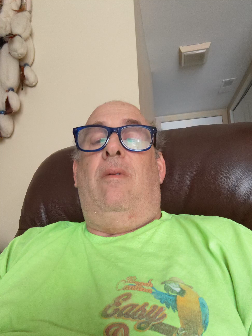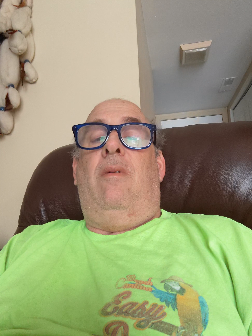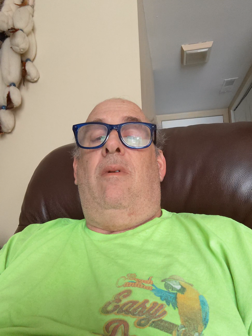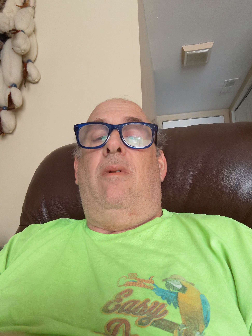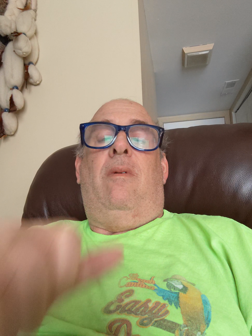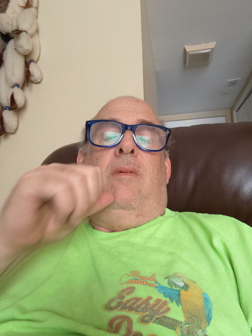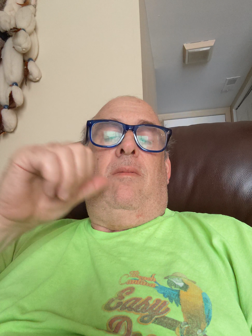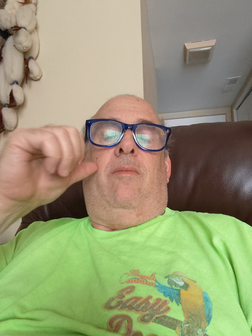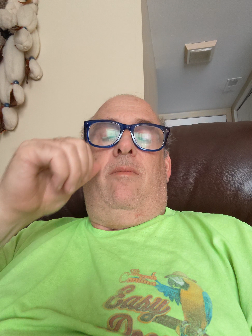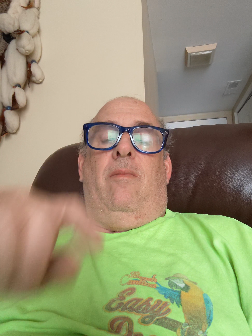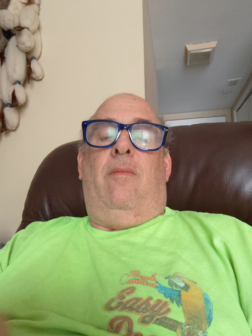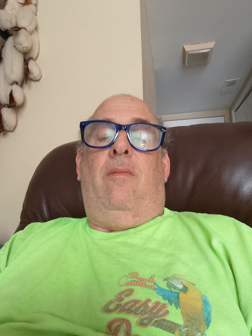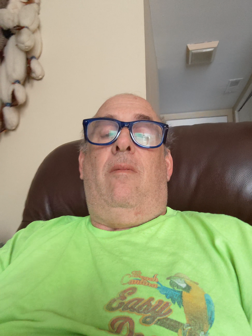yesterday